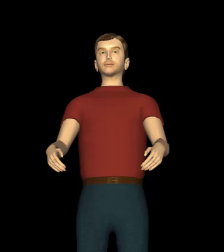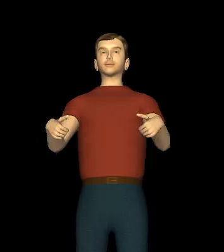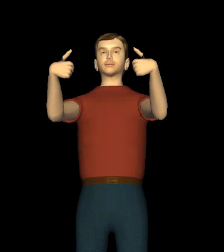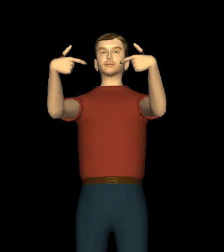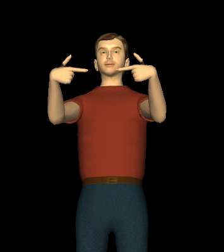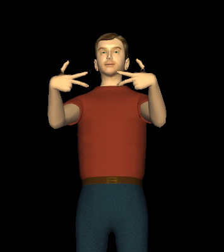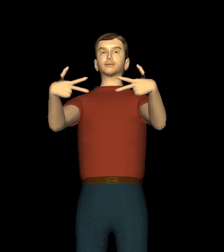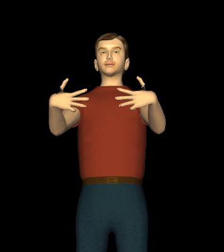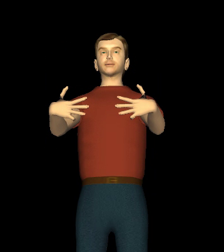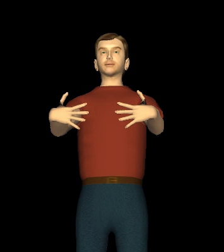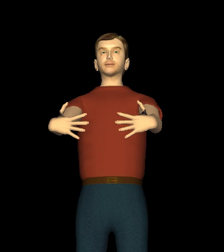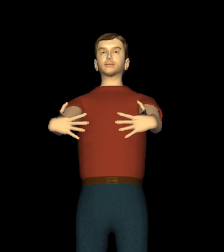عدد